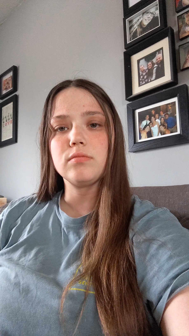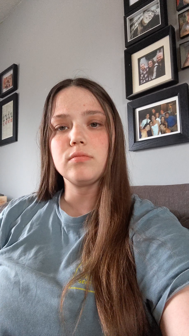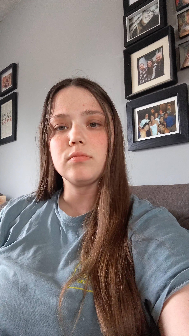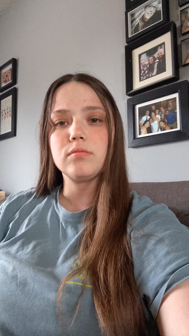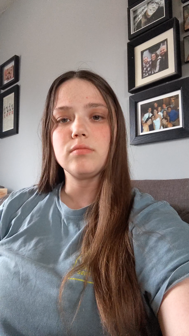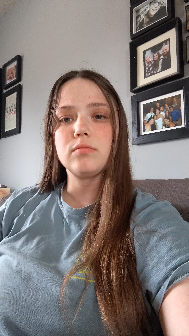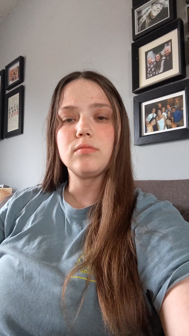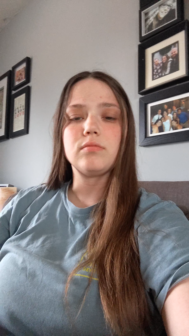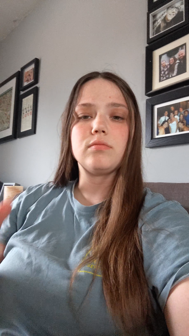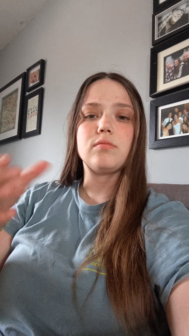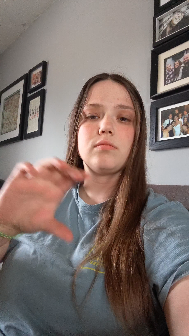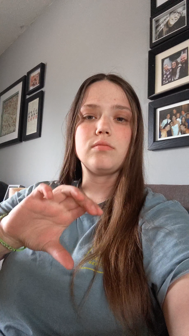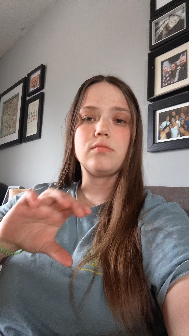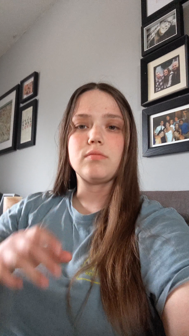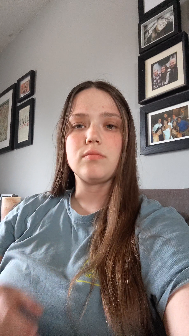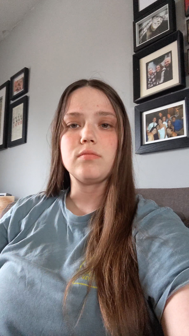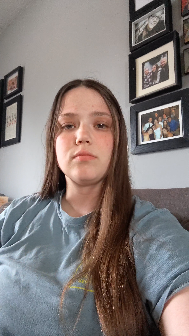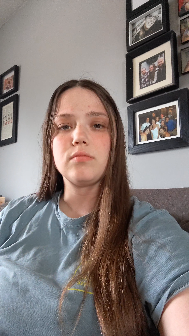pour